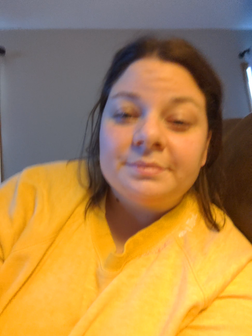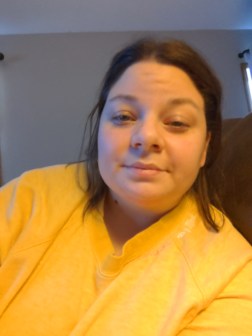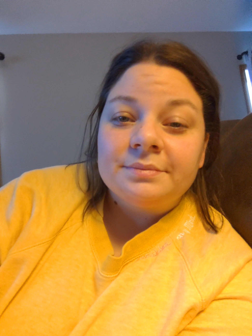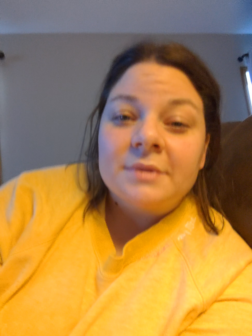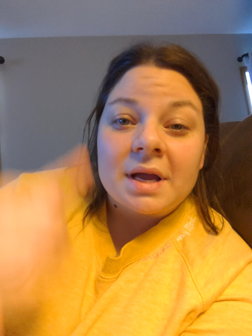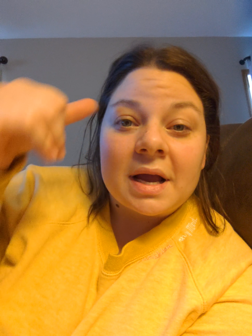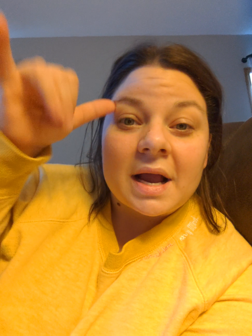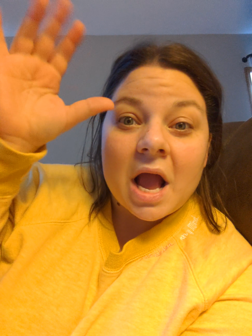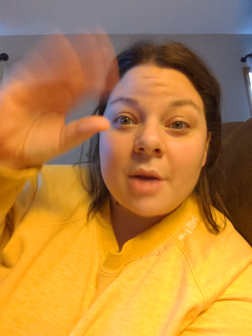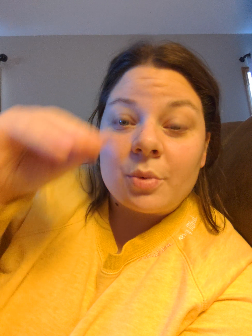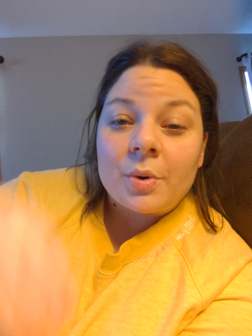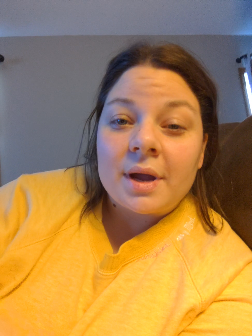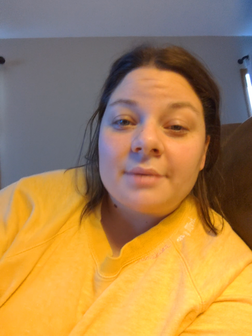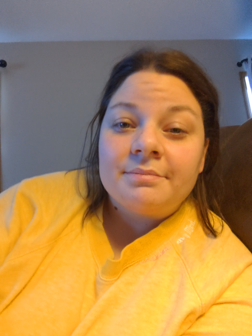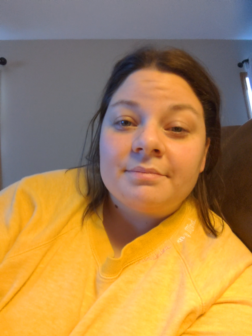cowboy